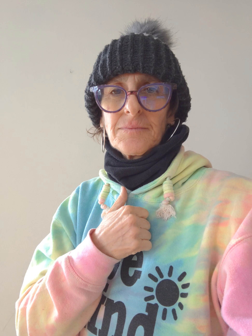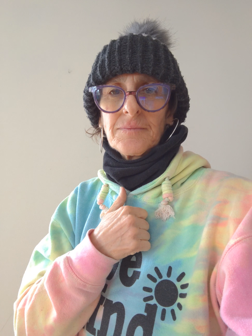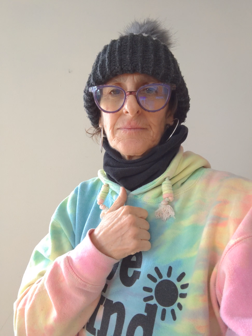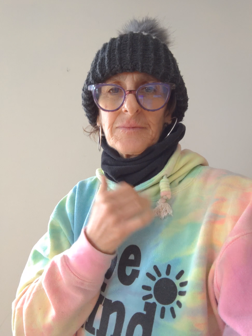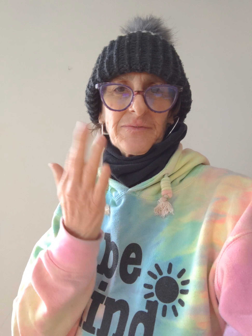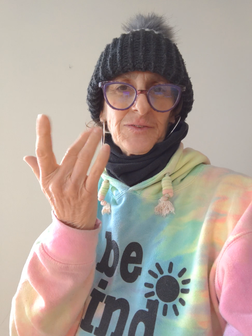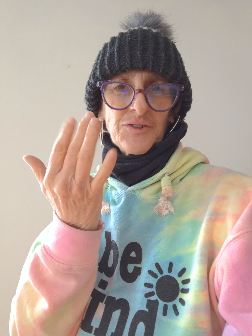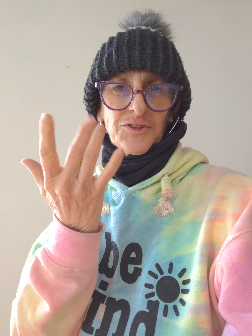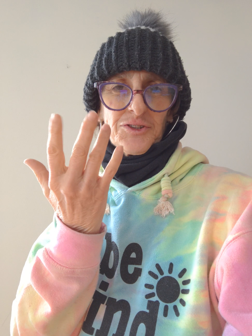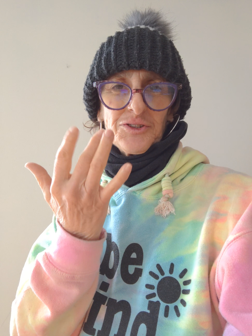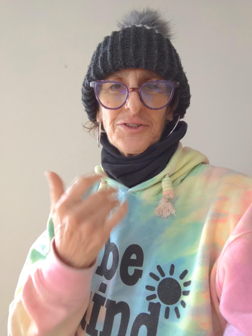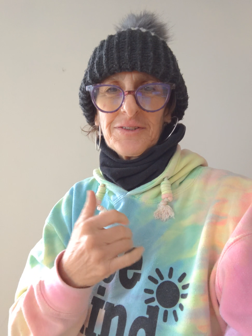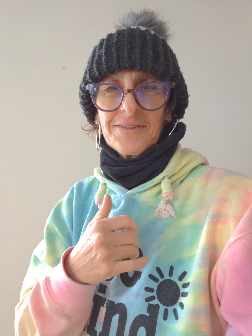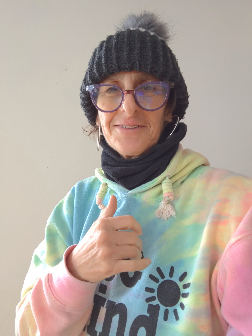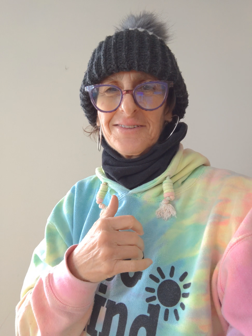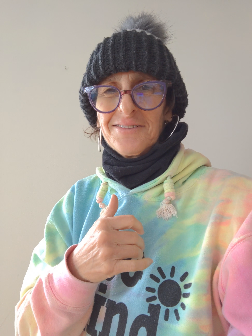finger